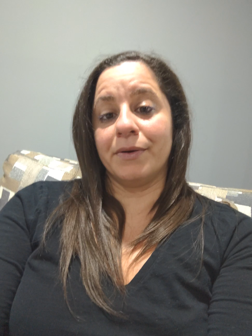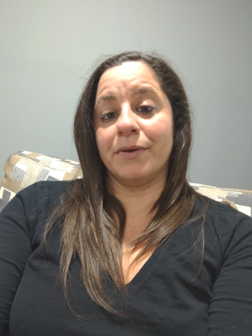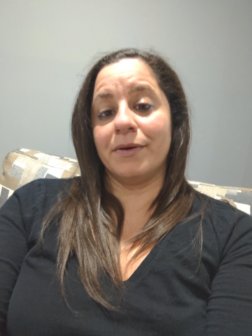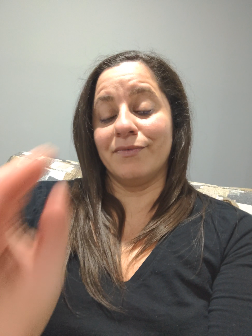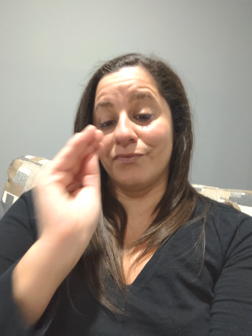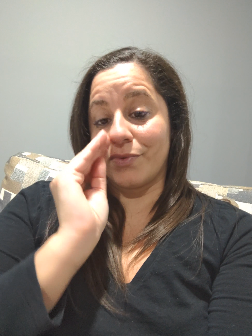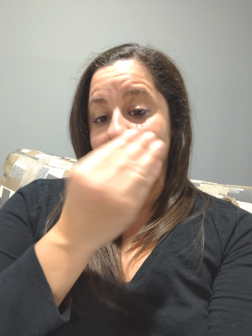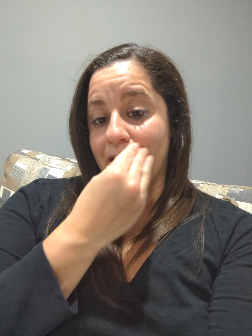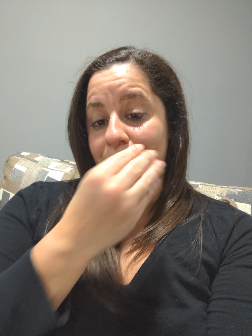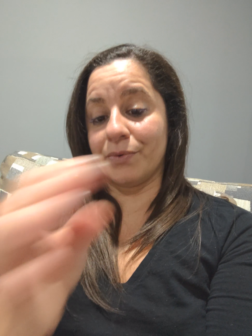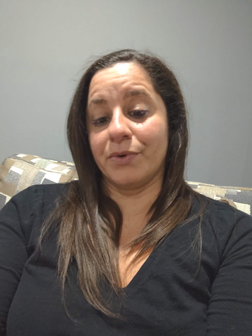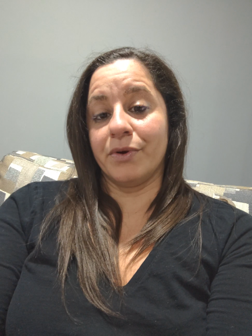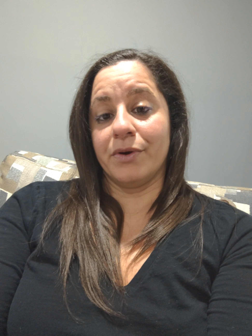flower